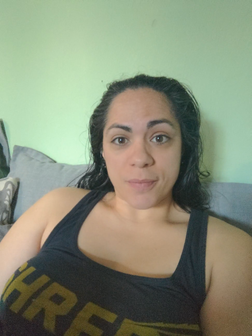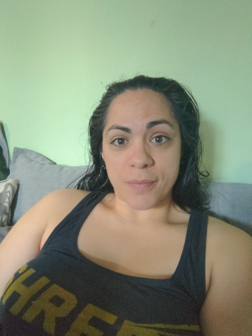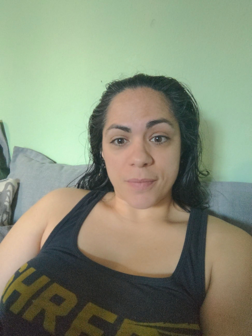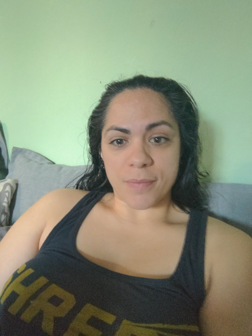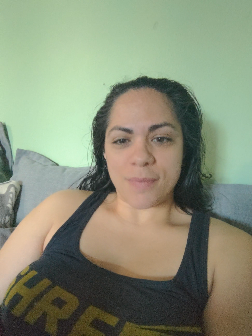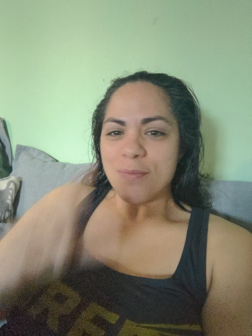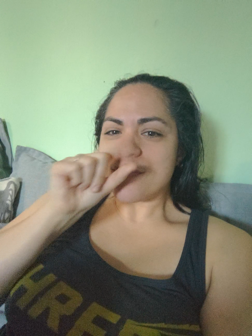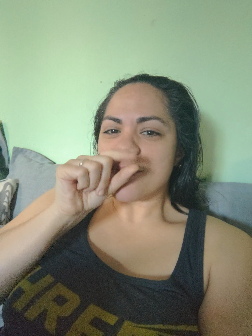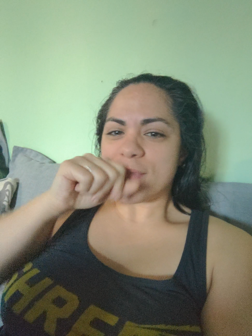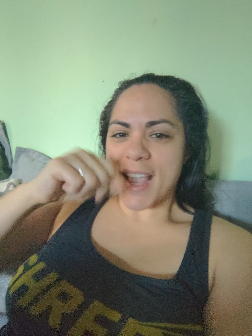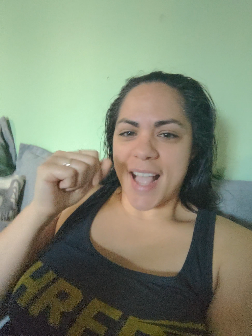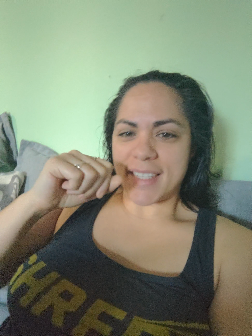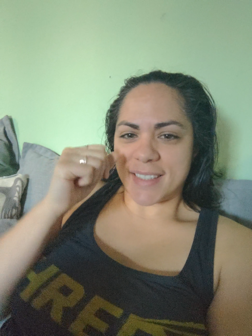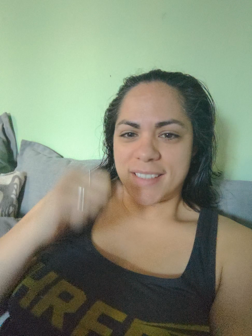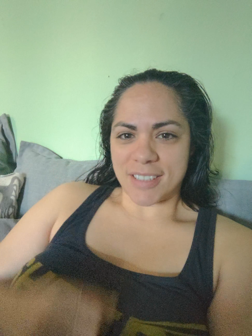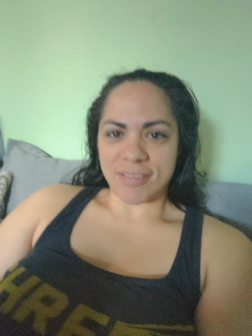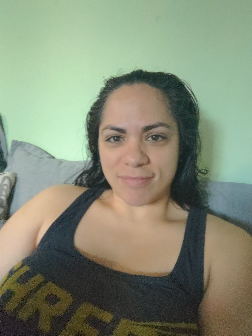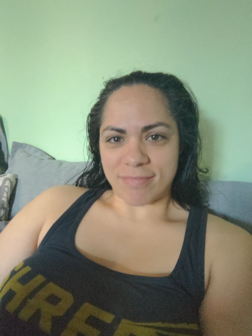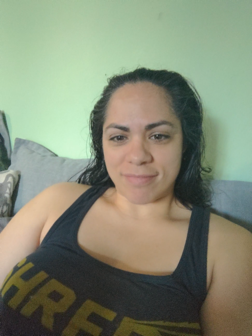hen